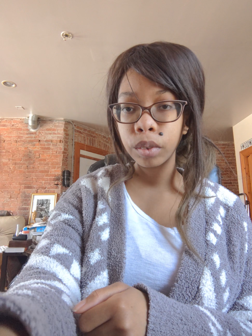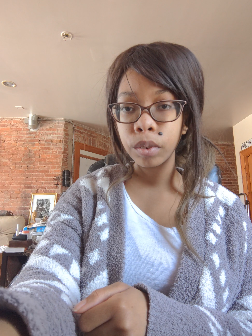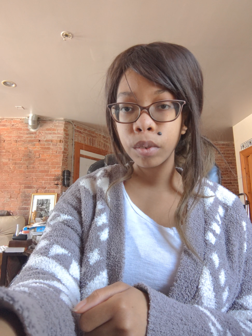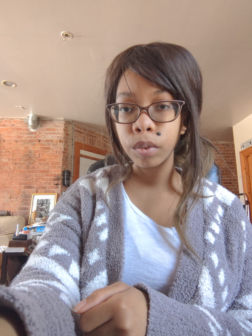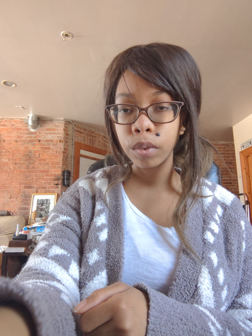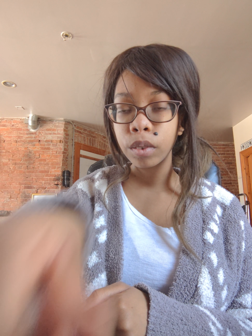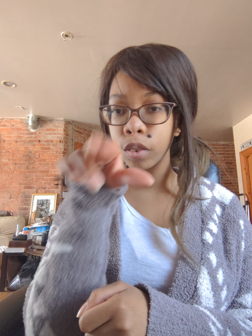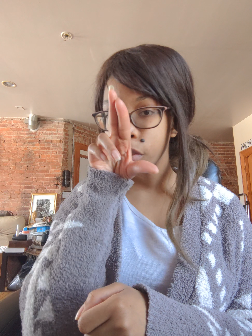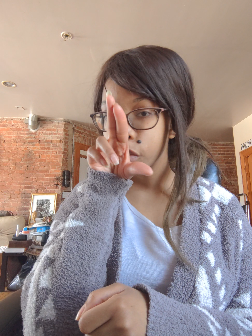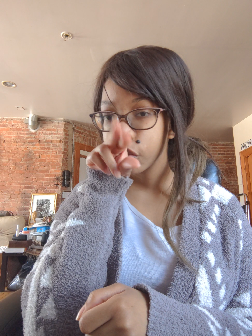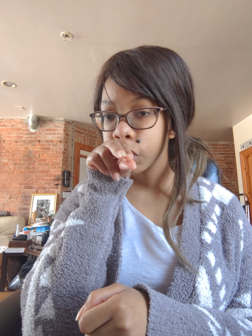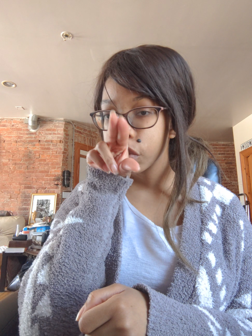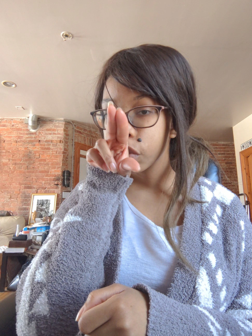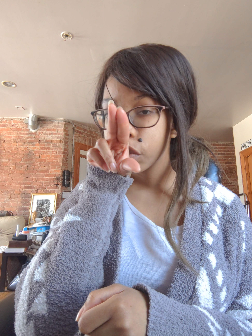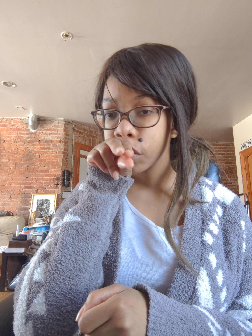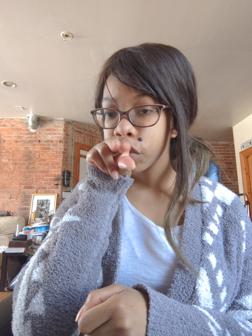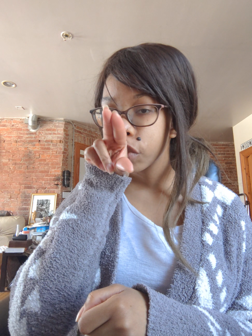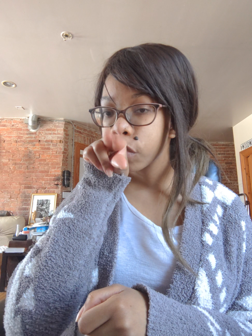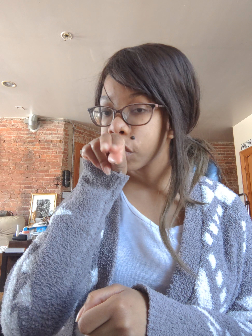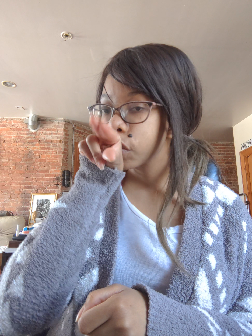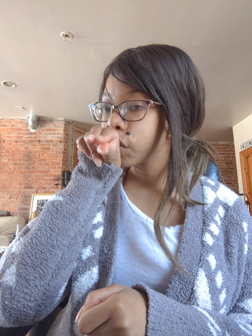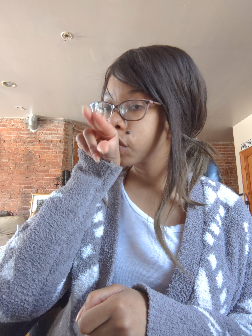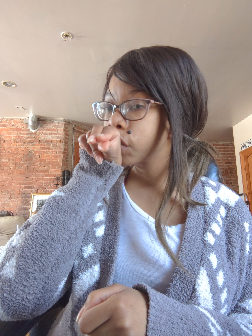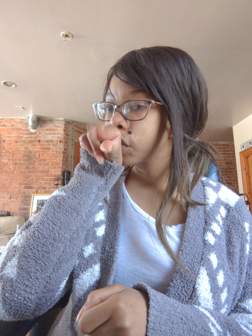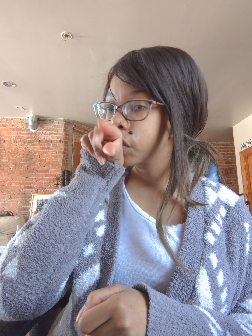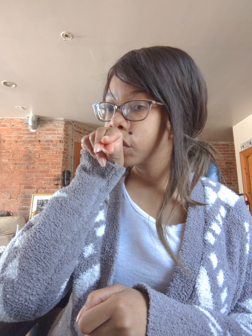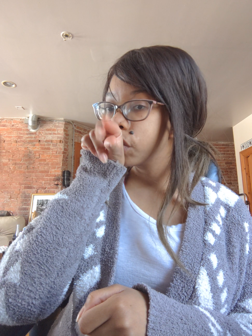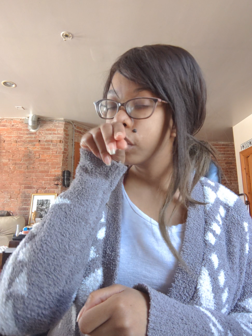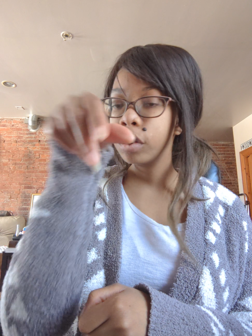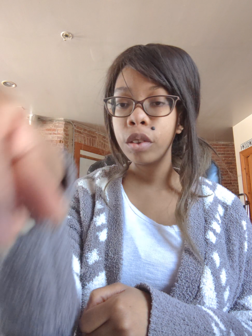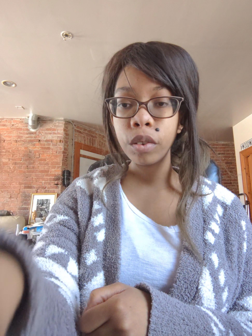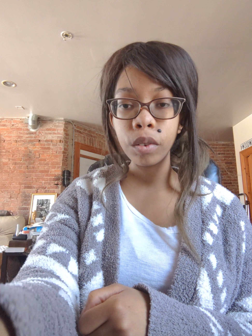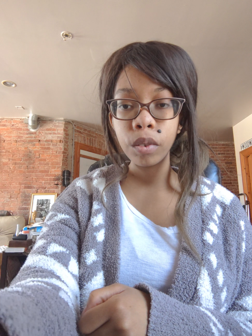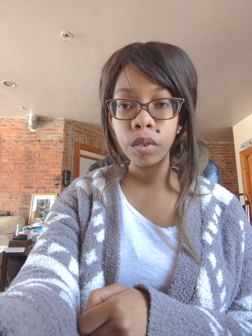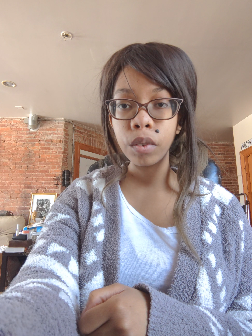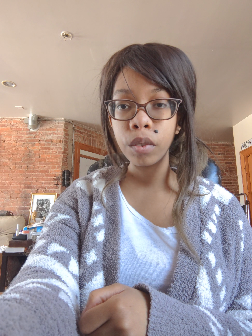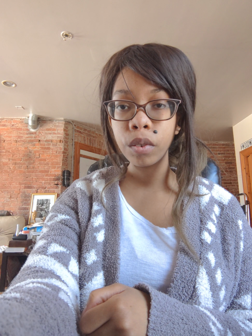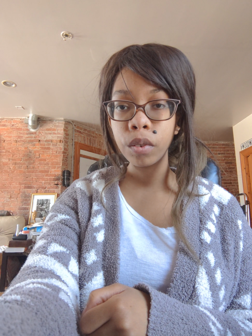duck